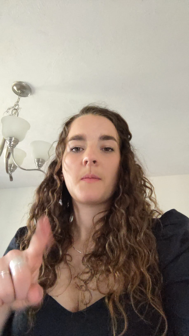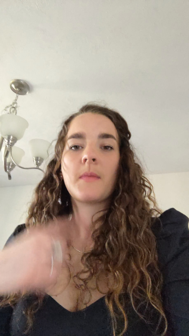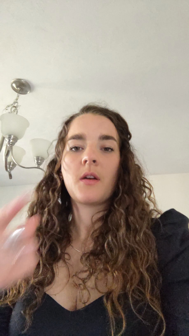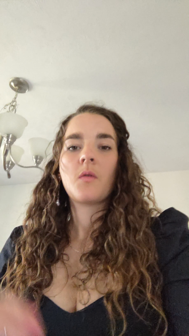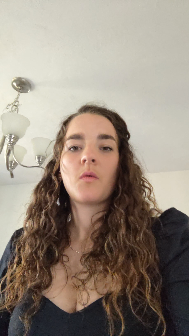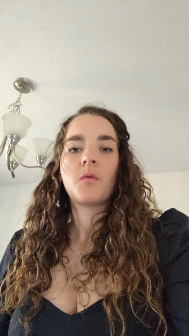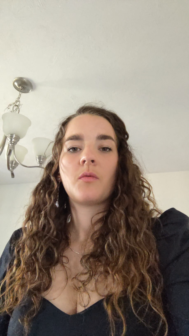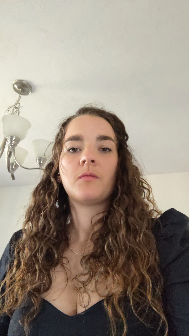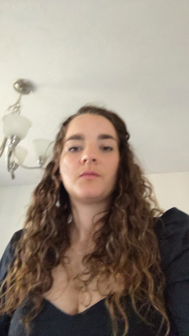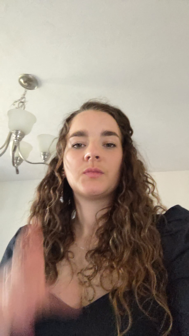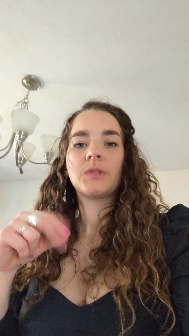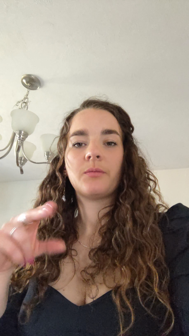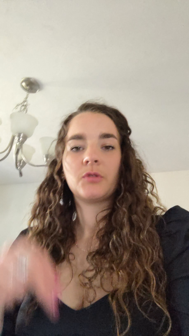diaper